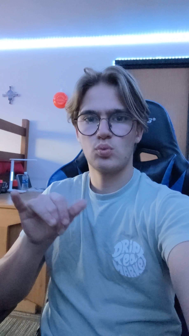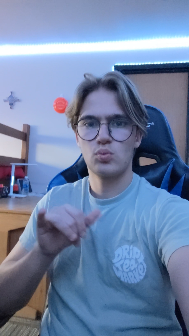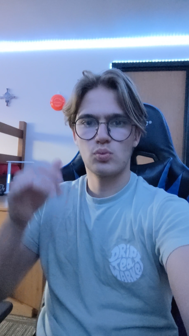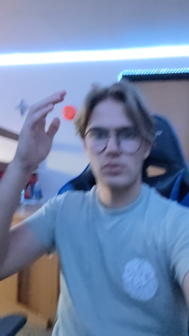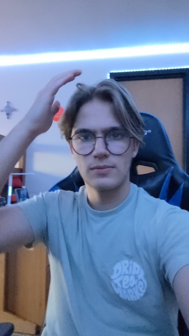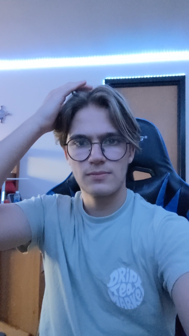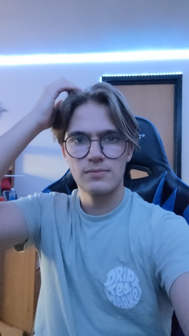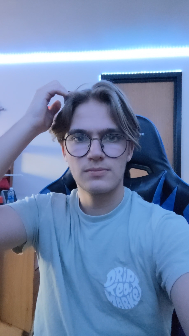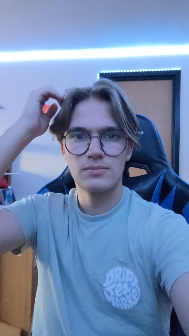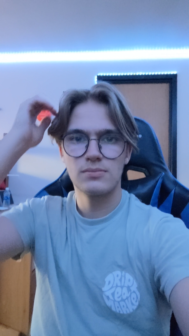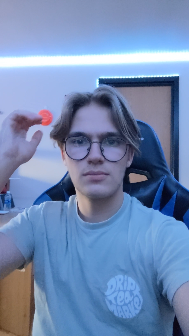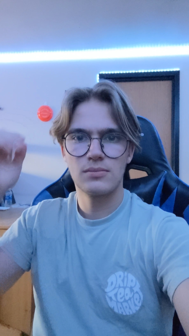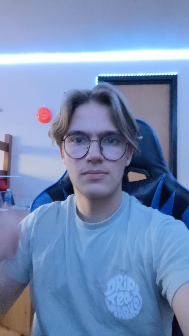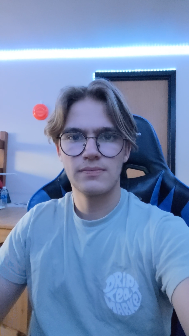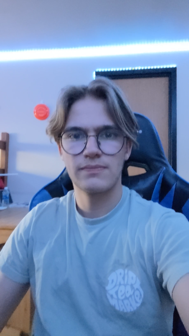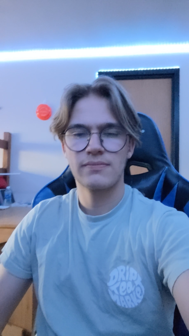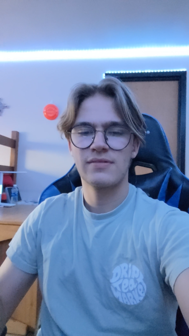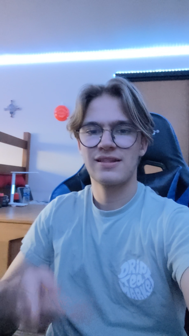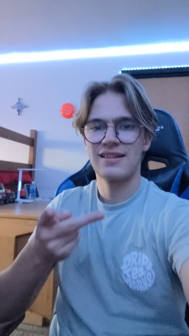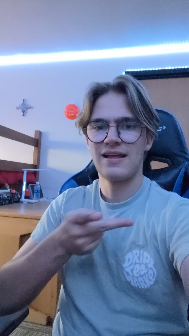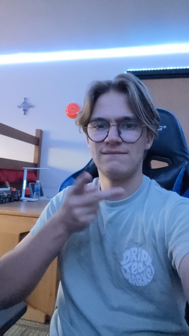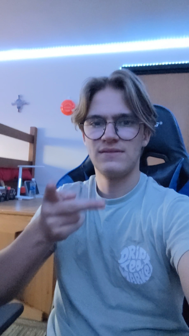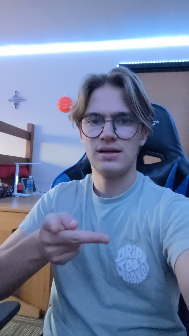careful